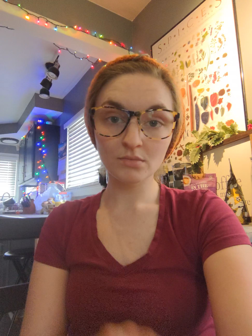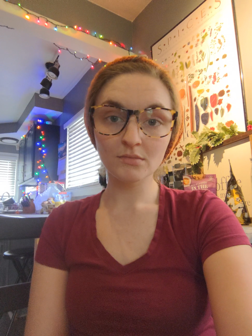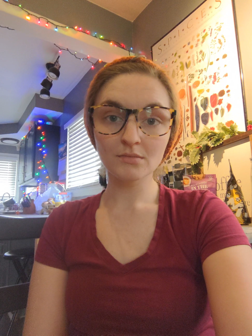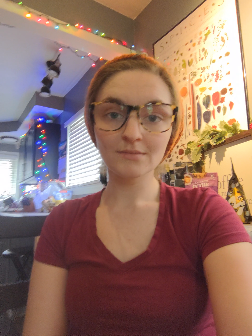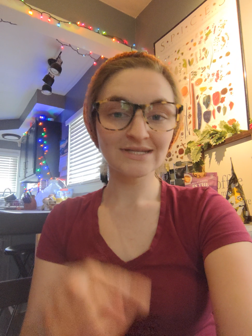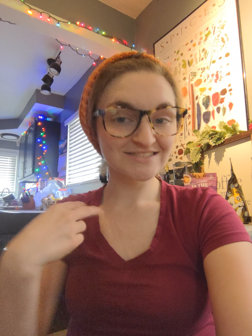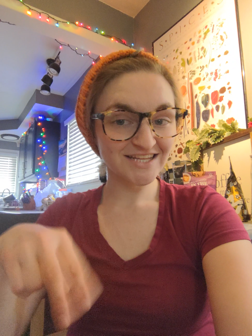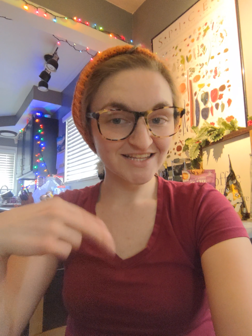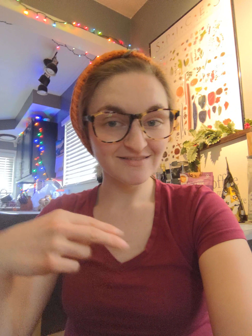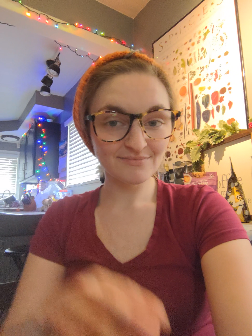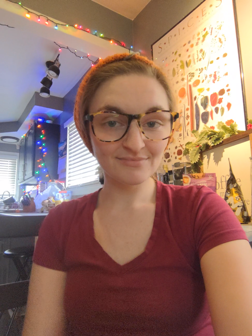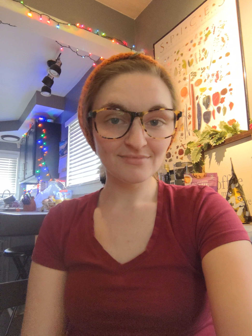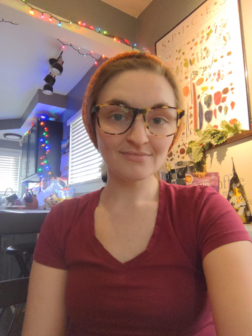dance